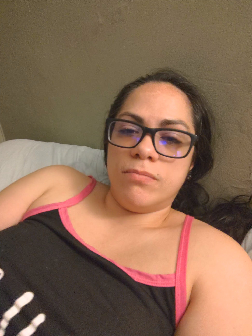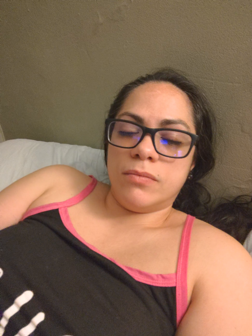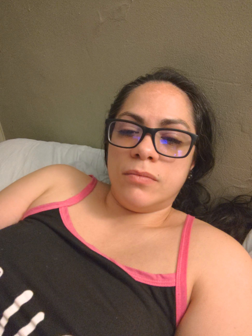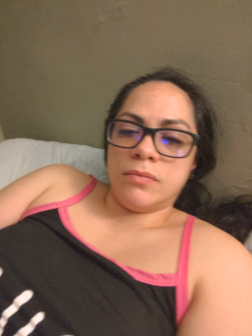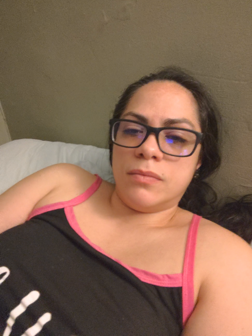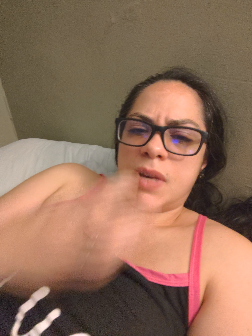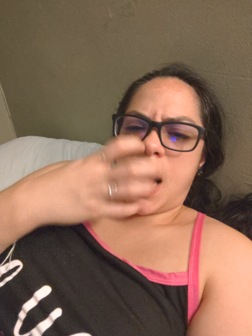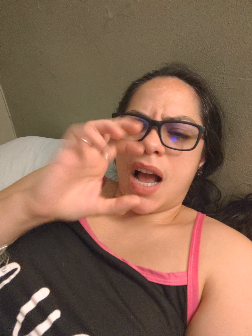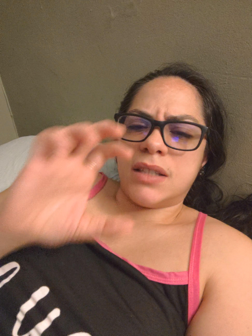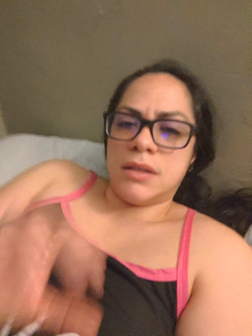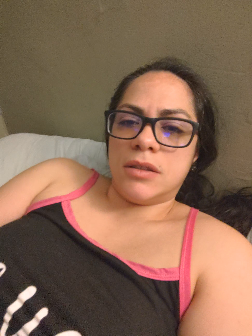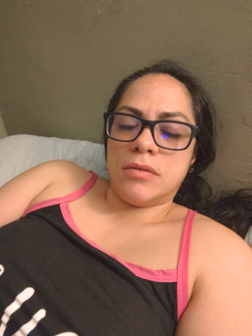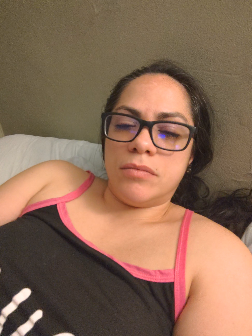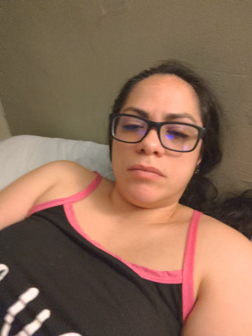hot